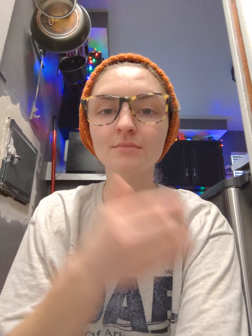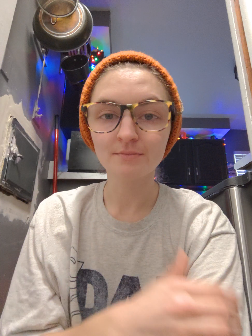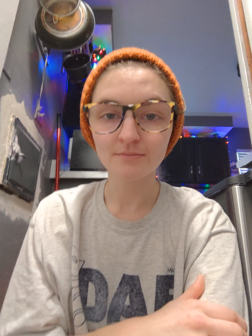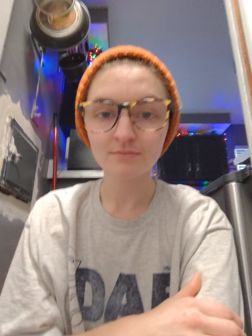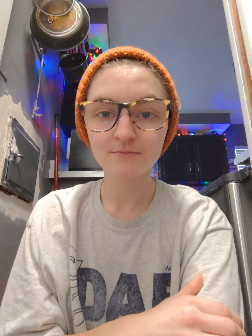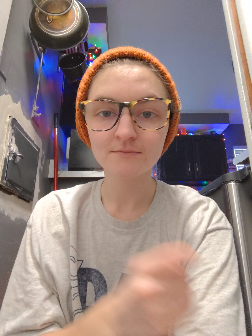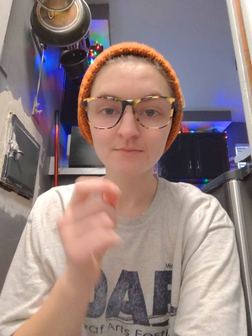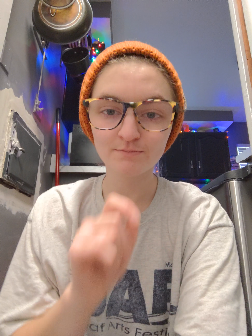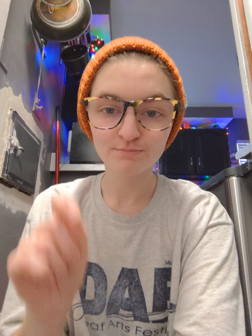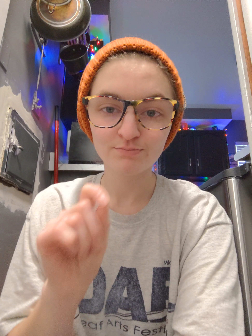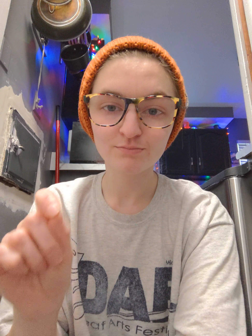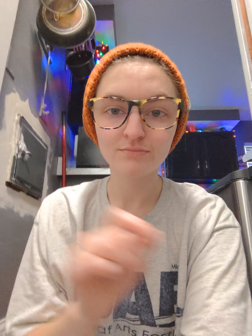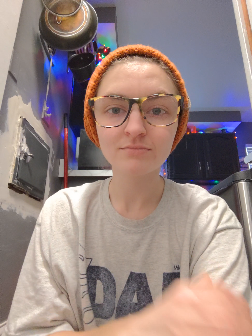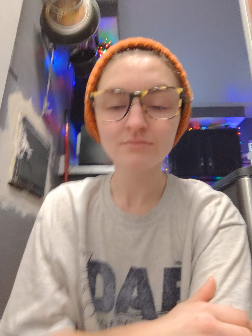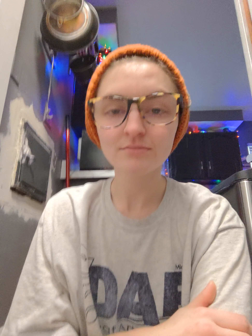pencil